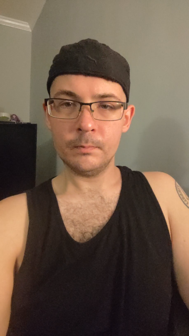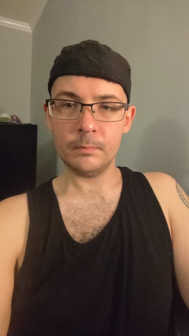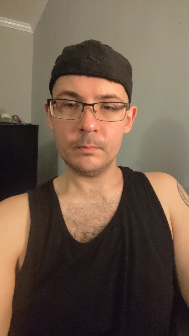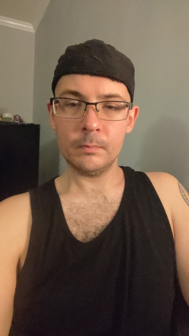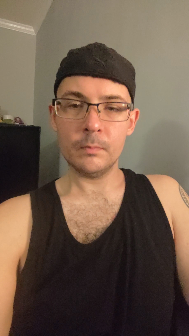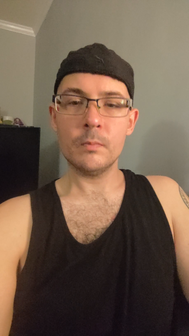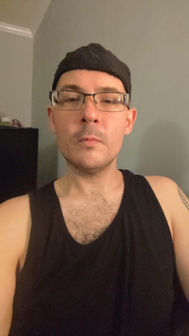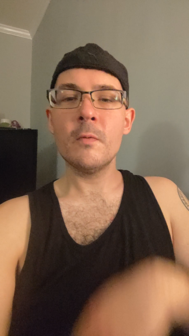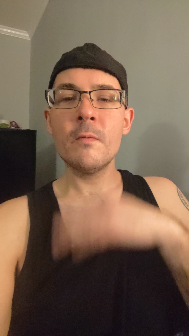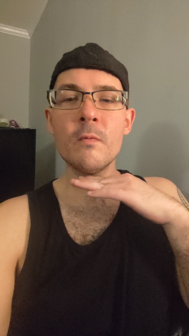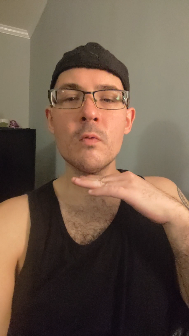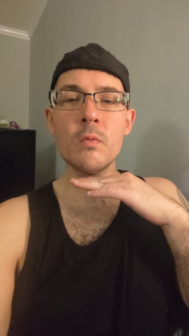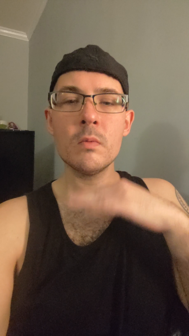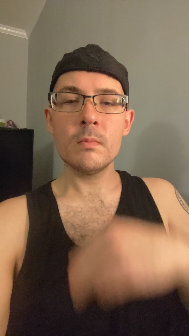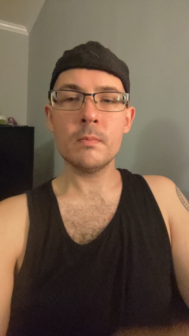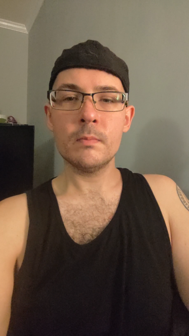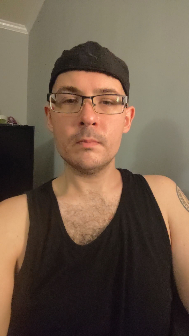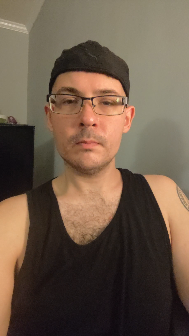full